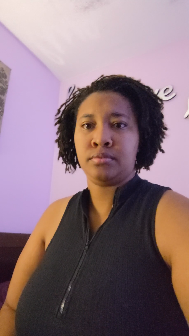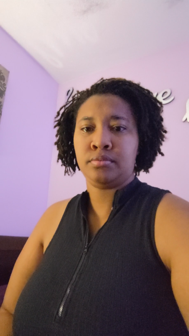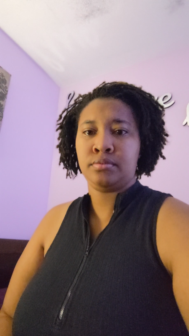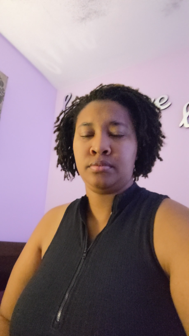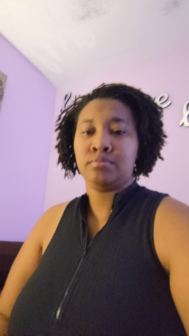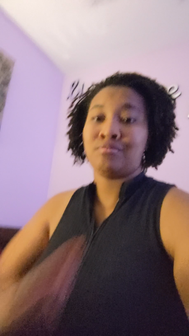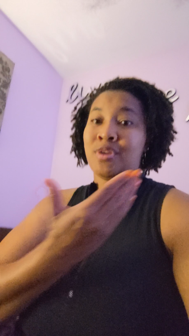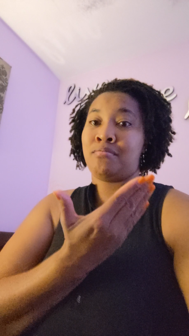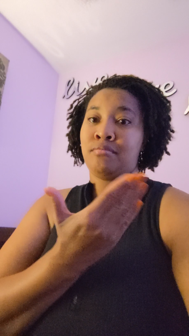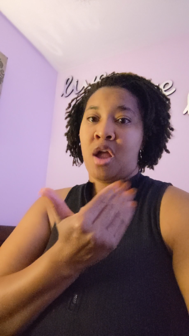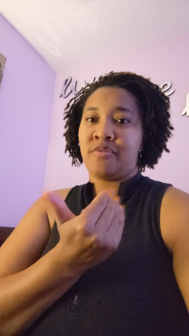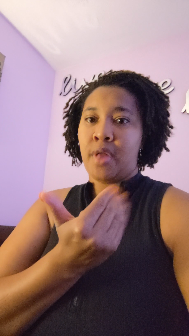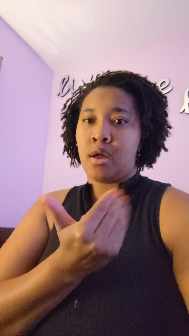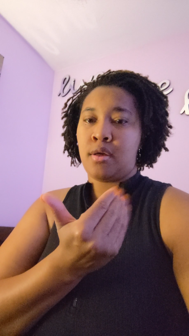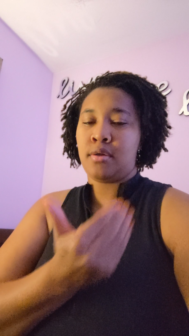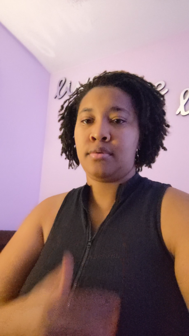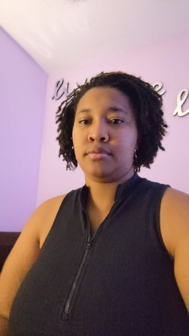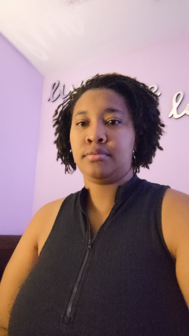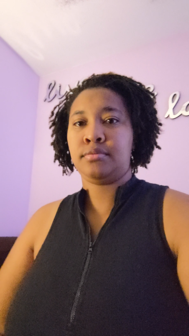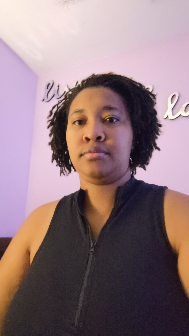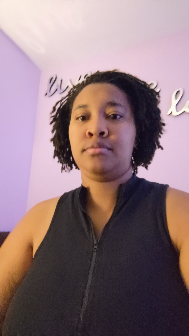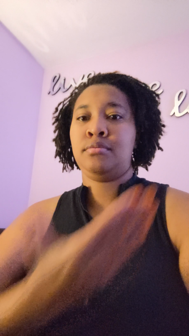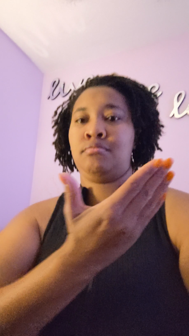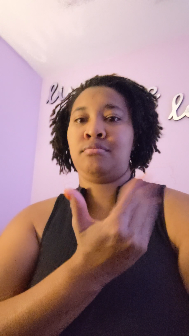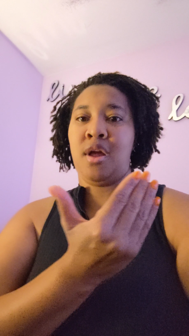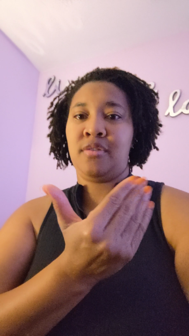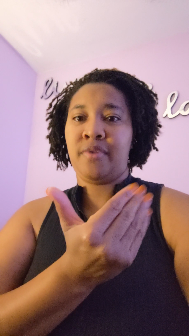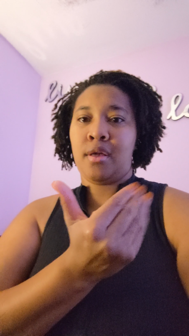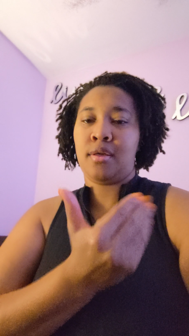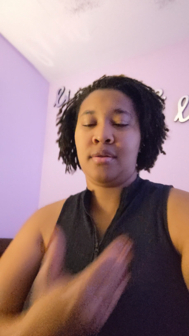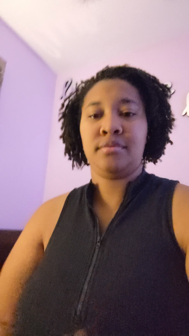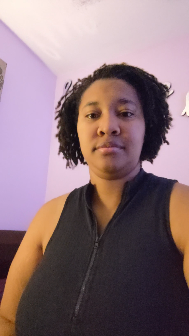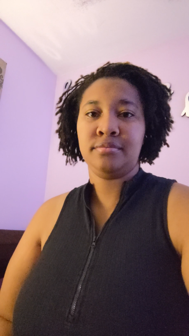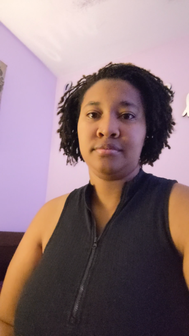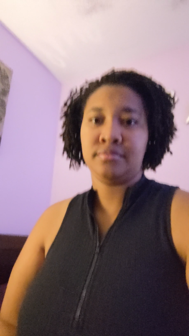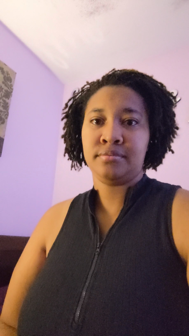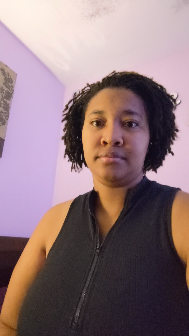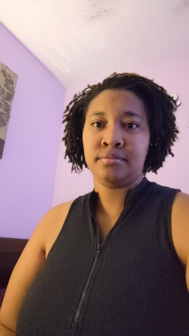butterfly